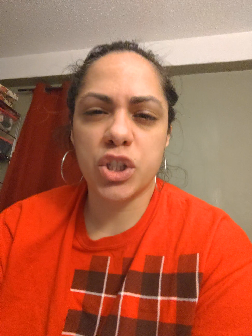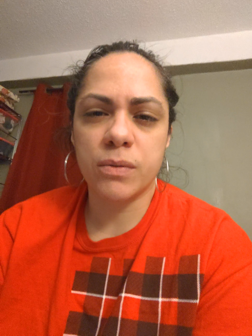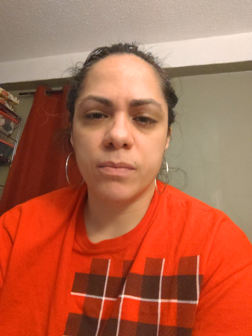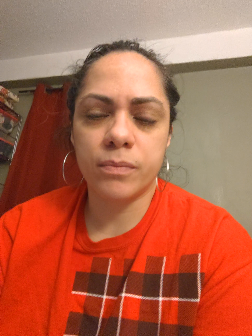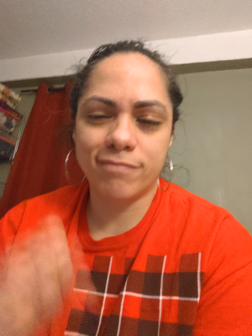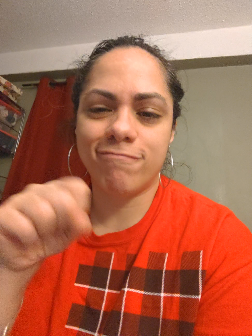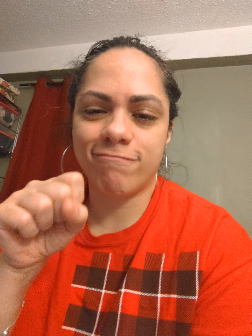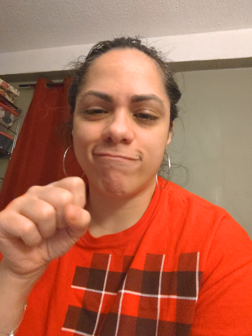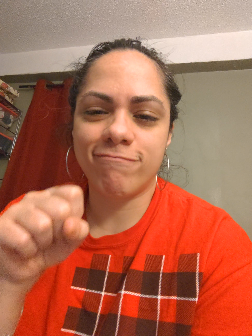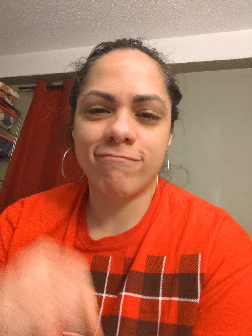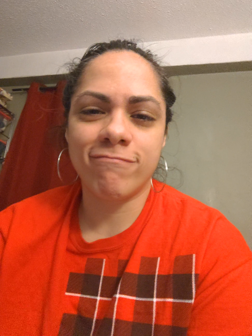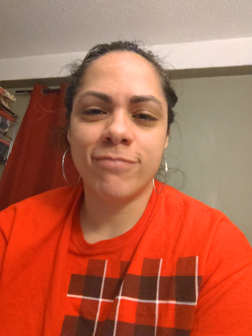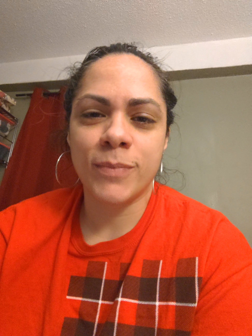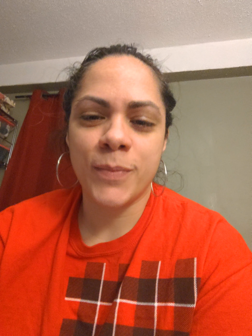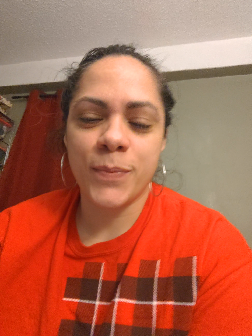yes